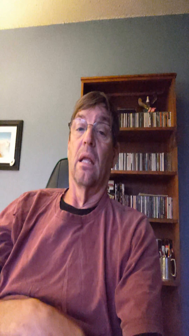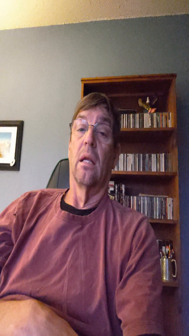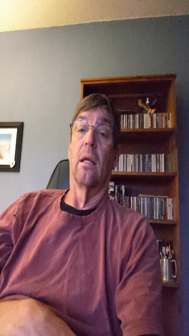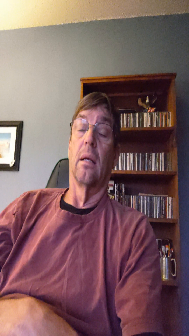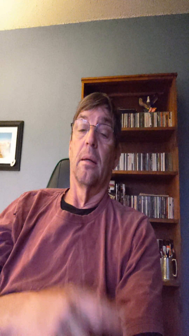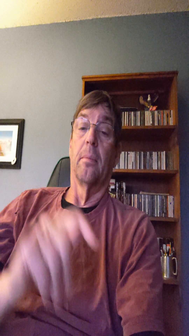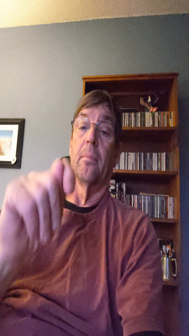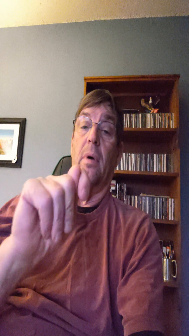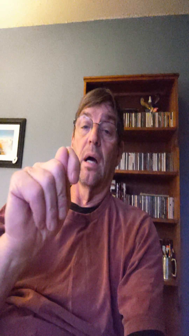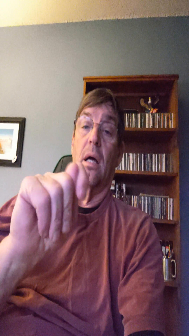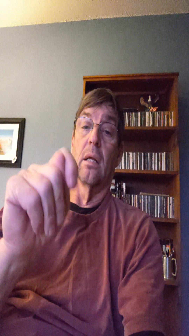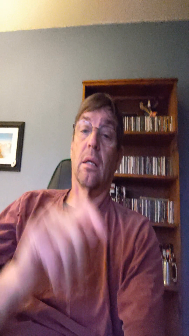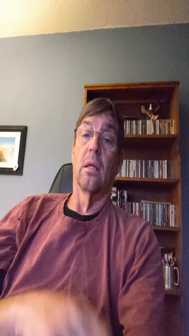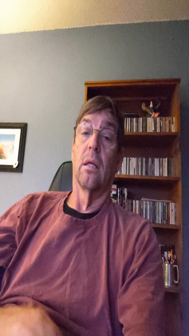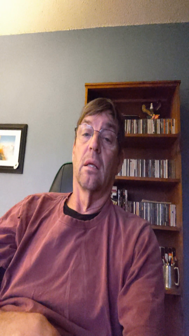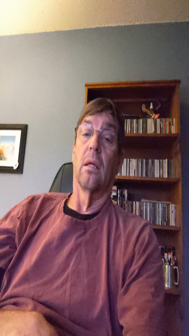potty